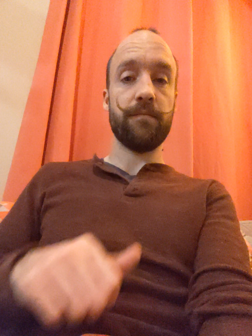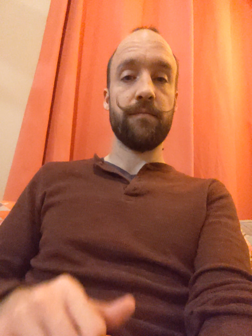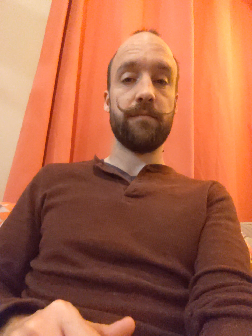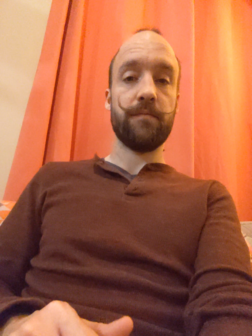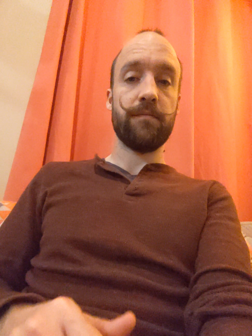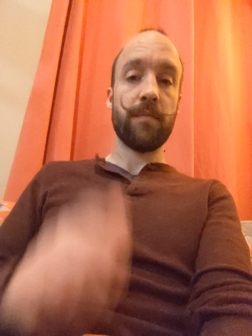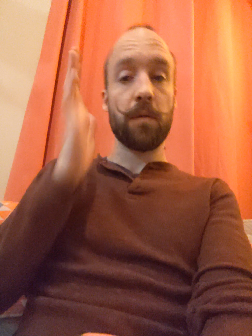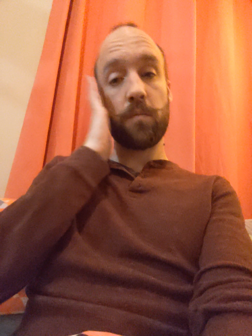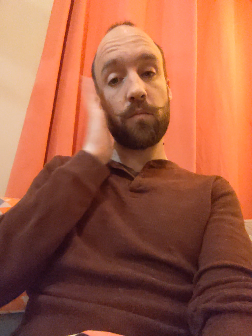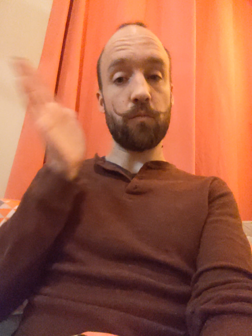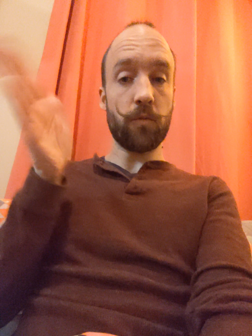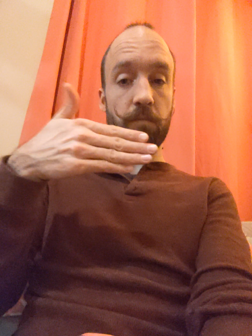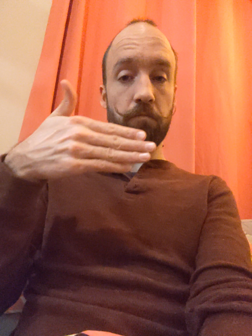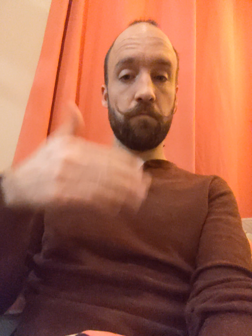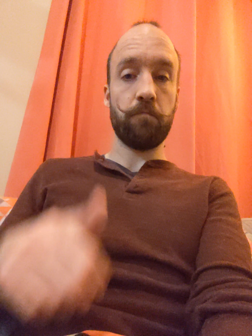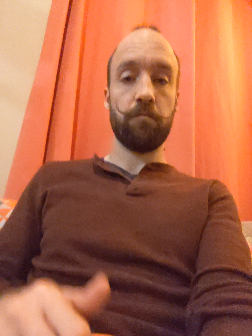bedroom